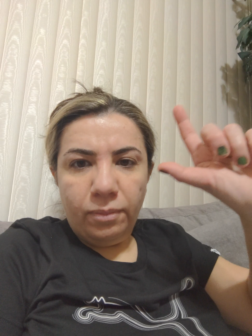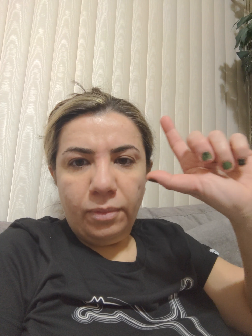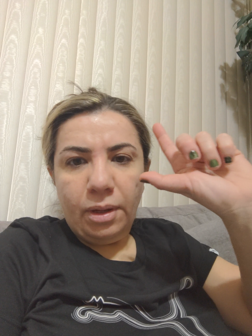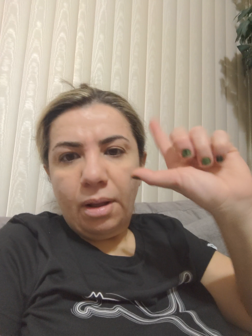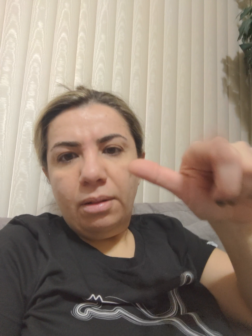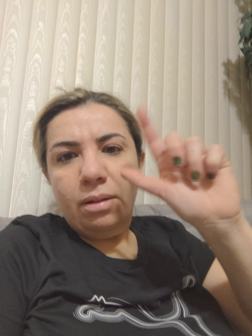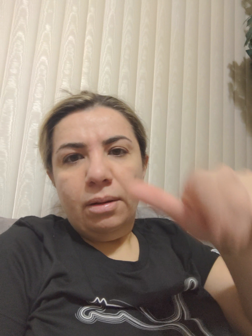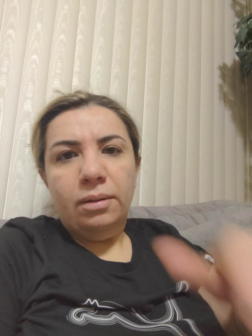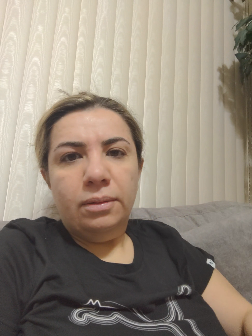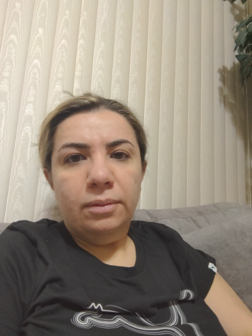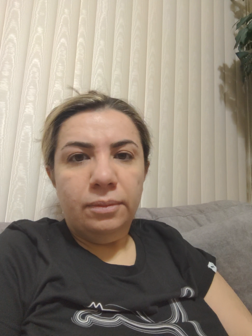later